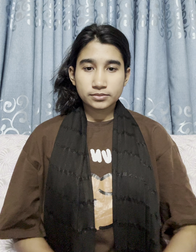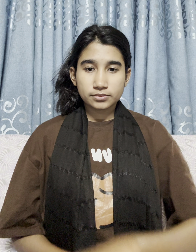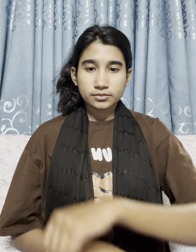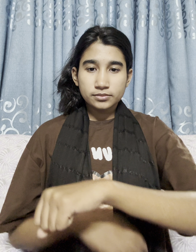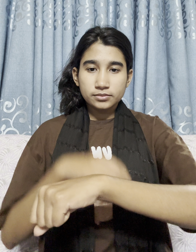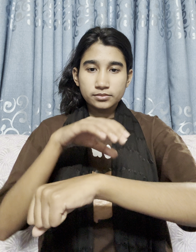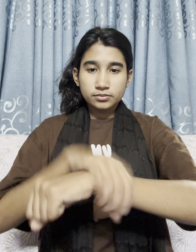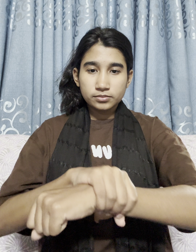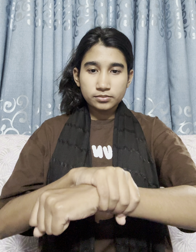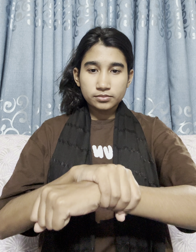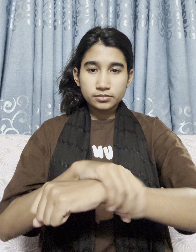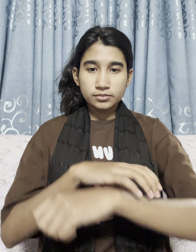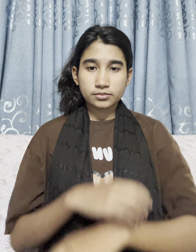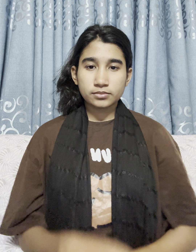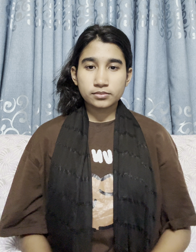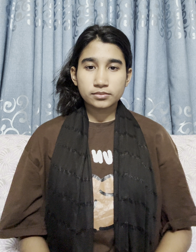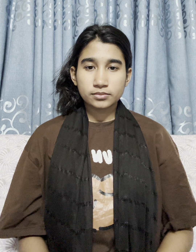গ্রেফতার